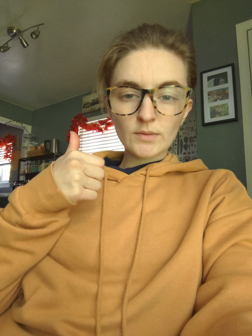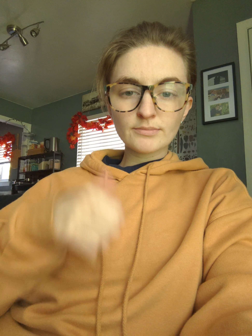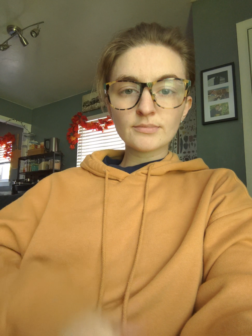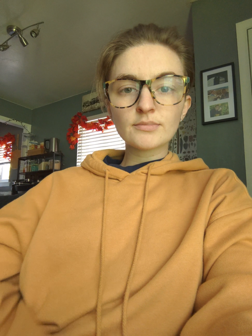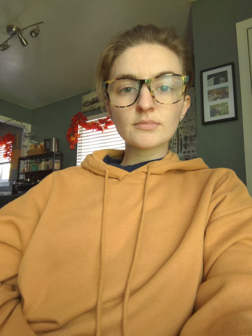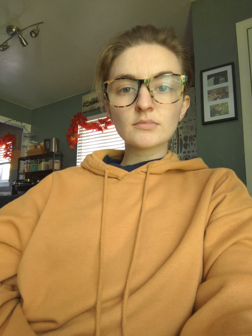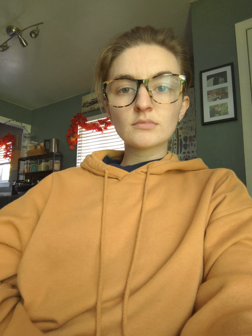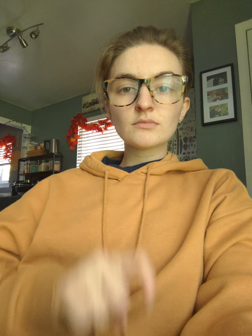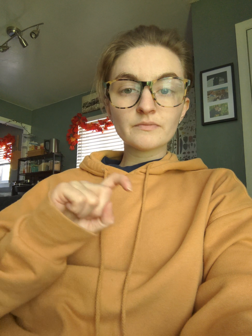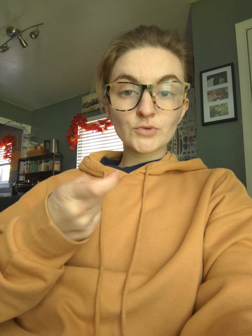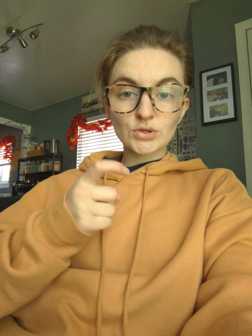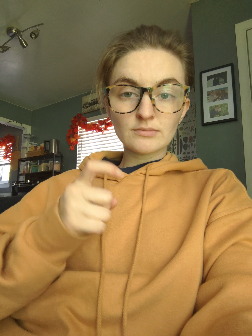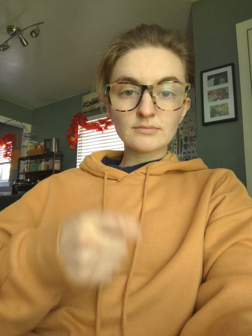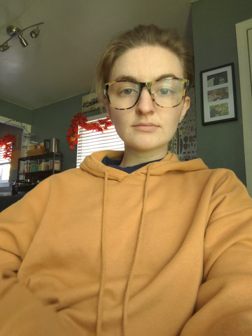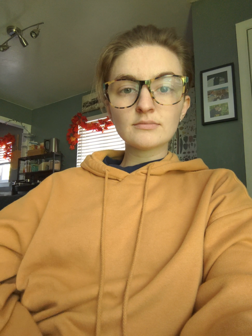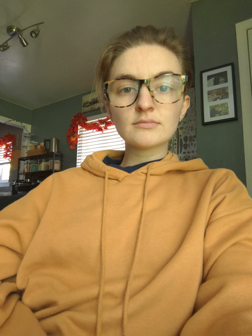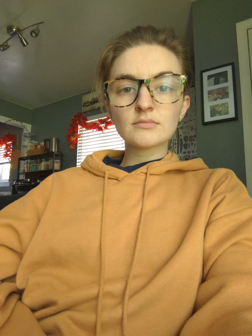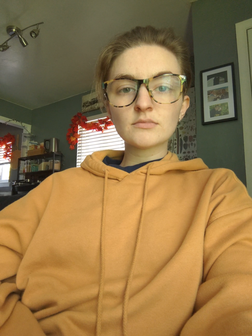friend